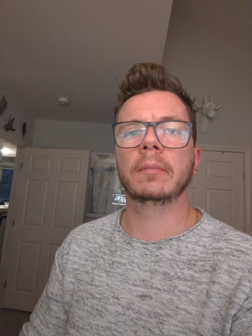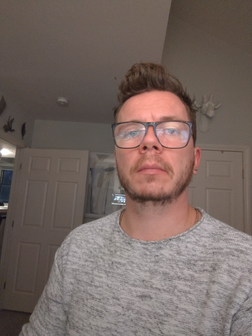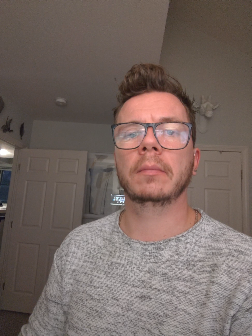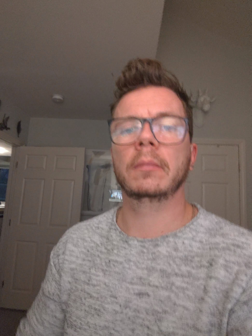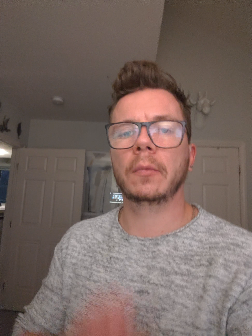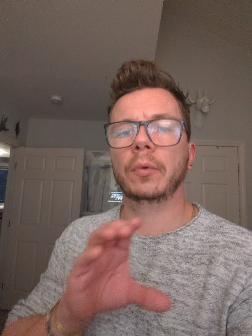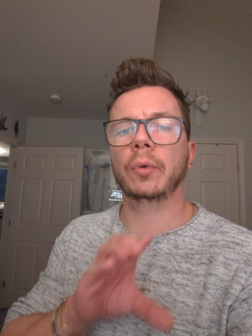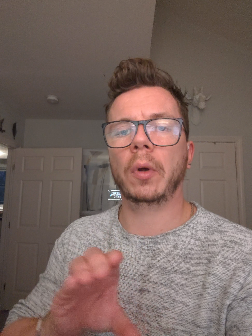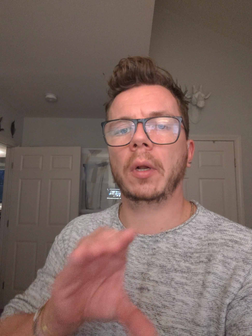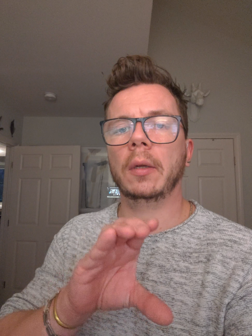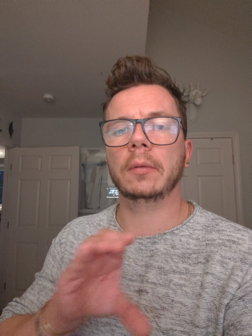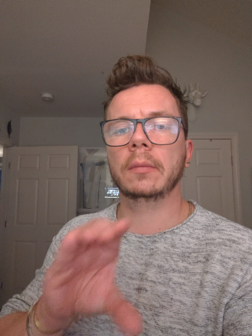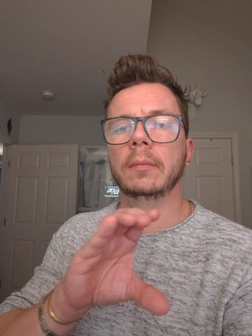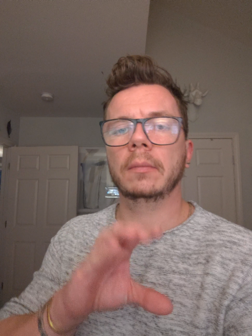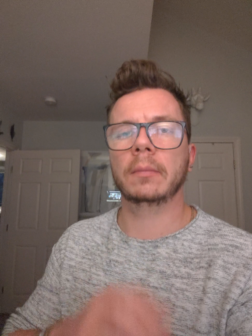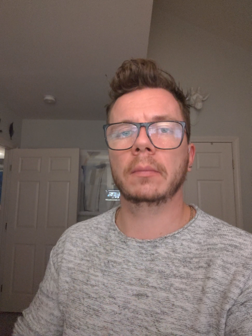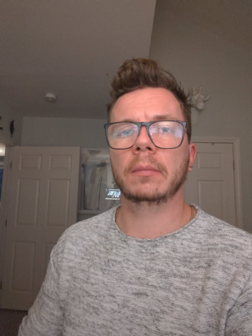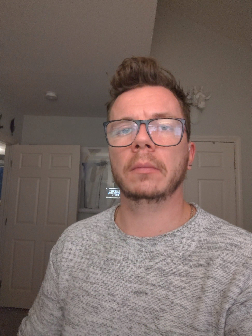chocolate